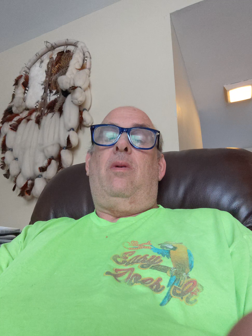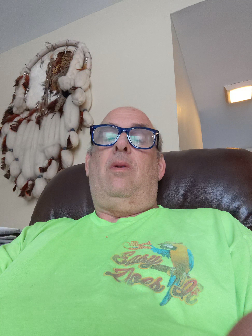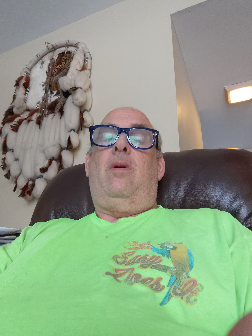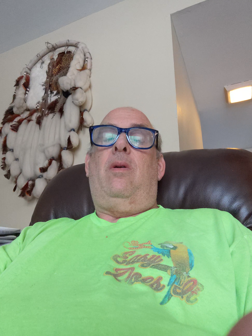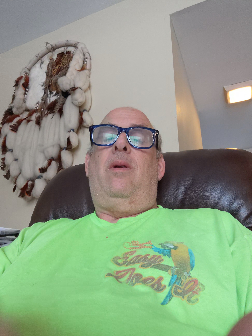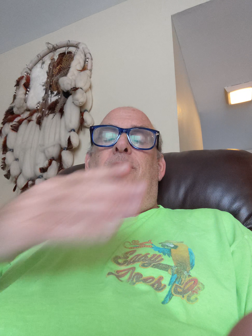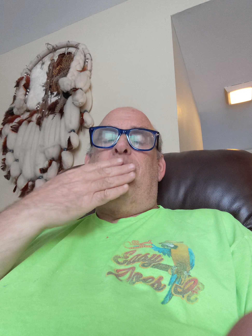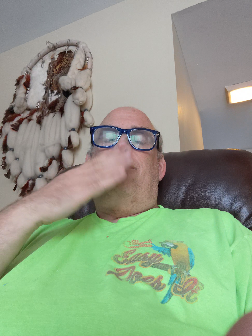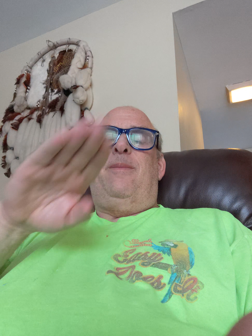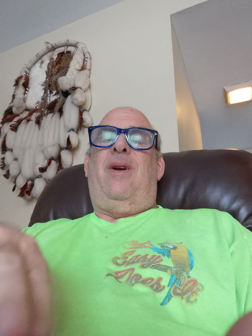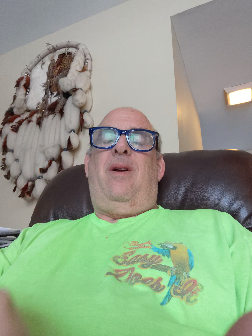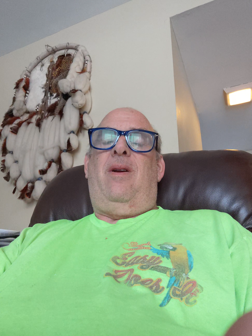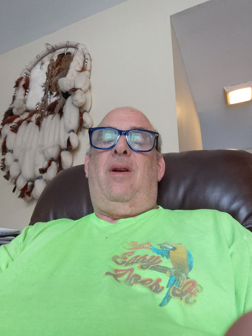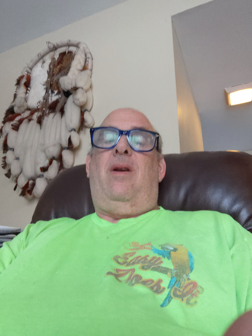bad